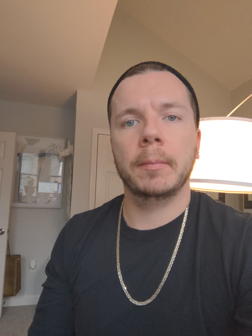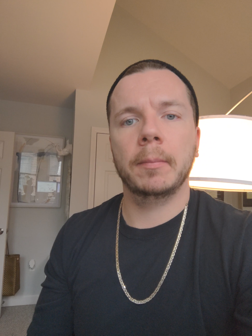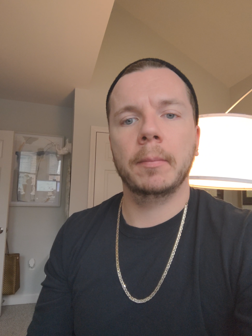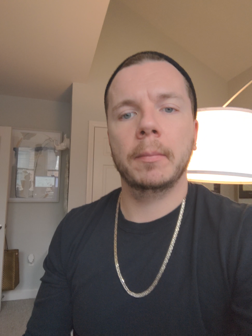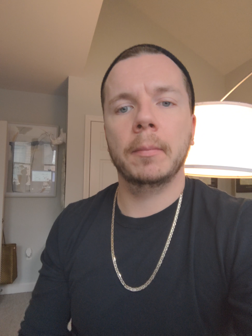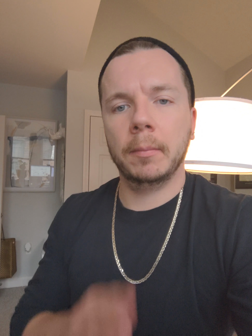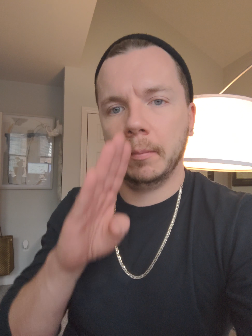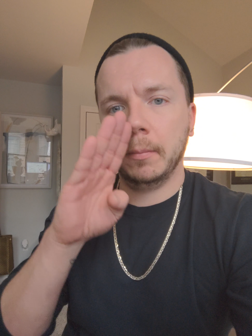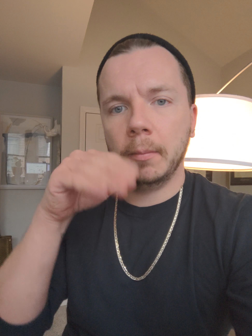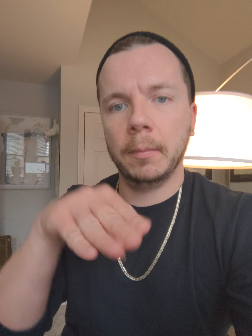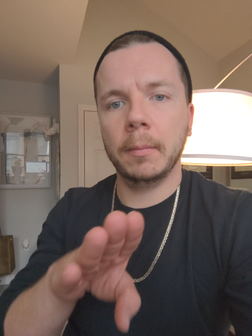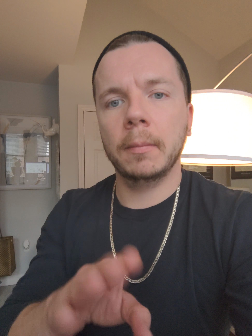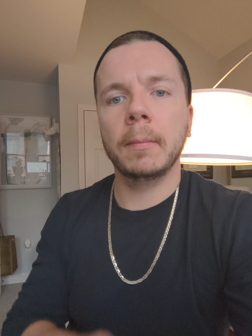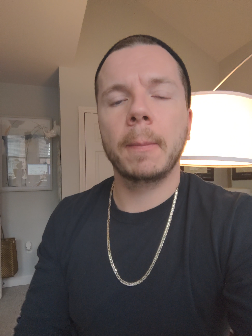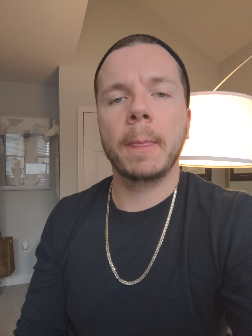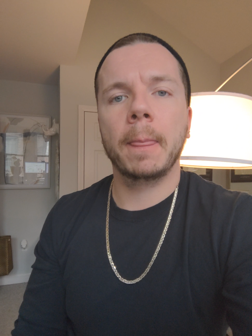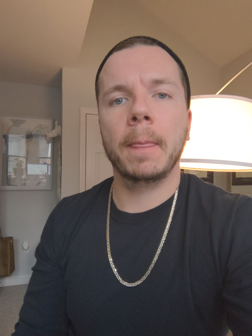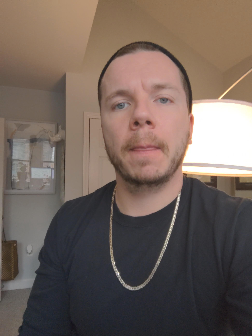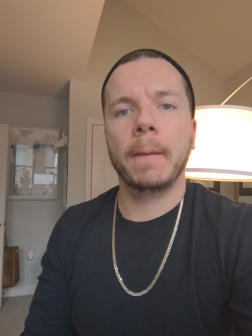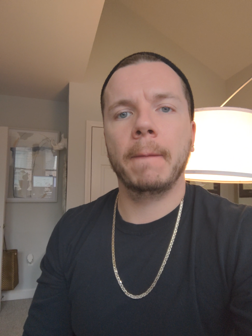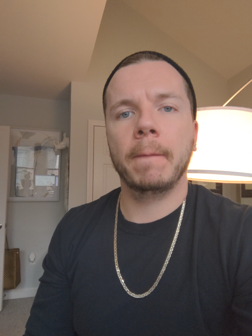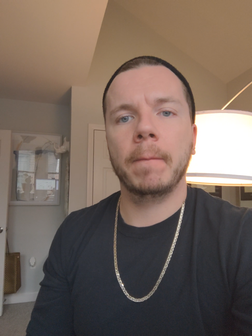elephant